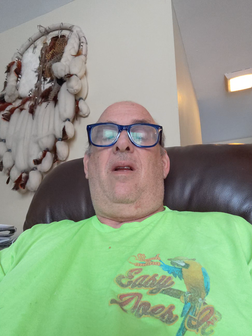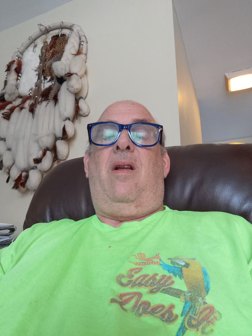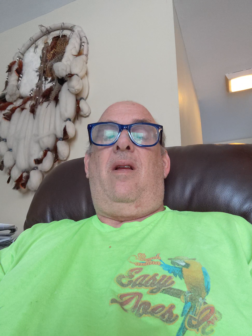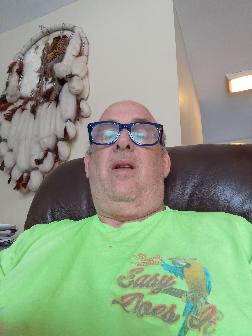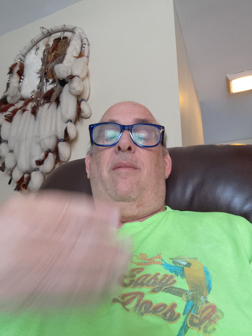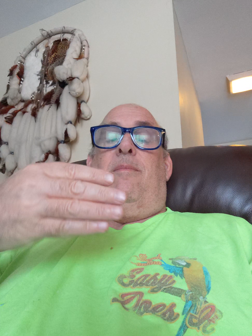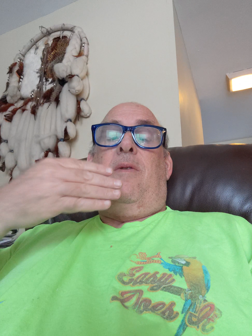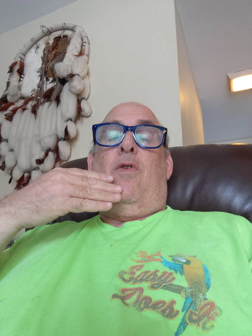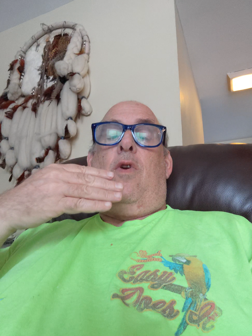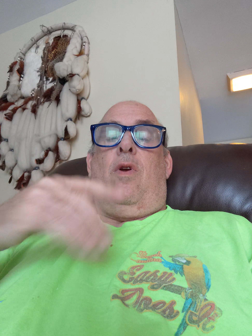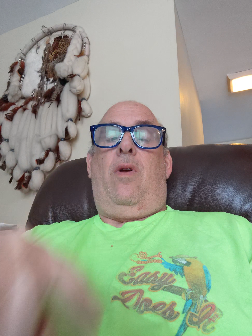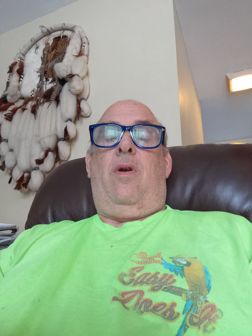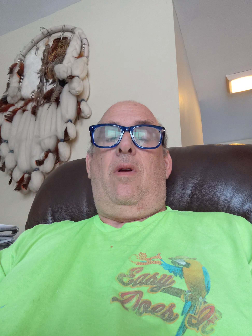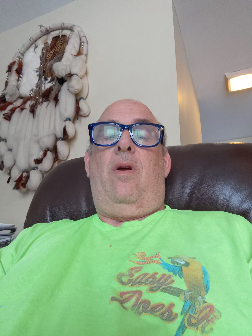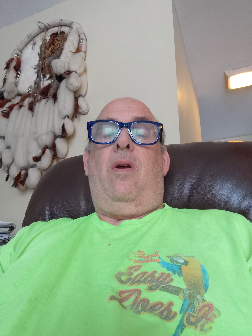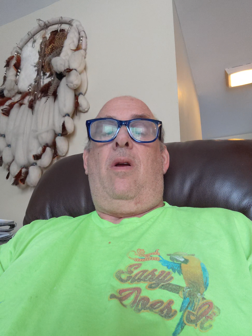before